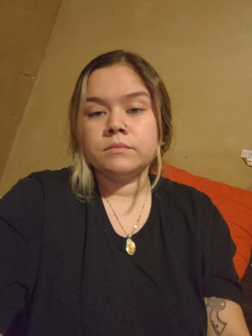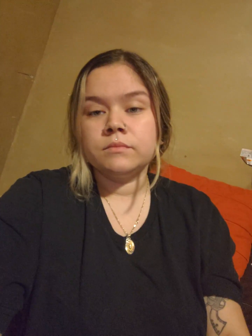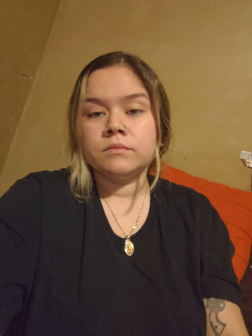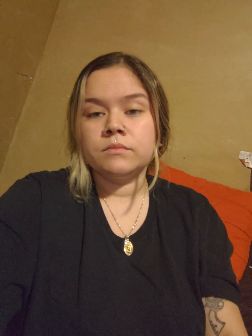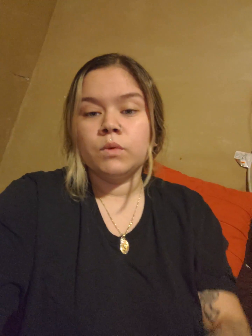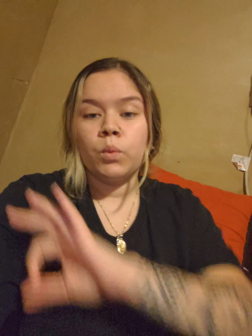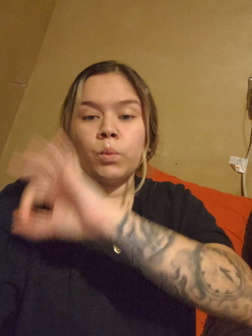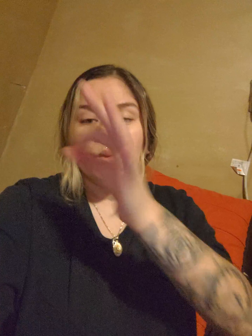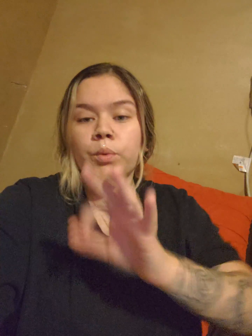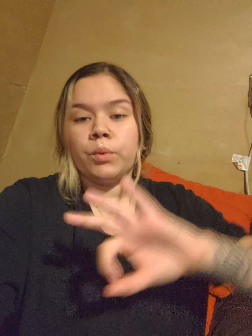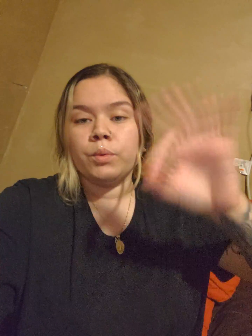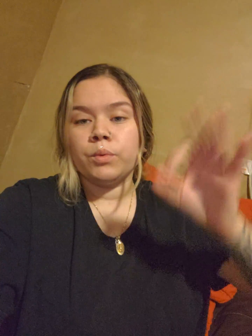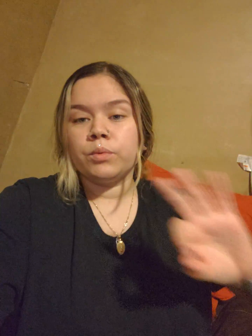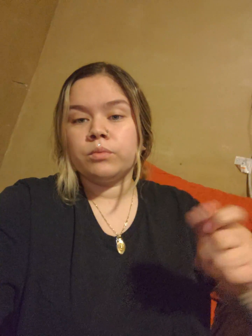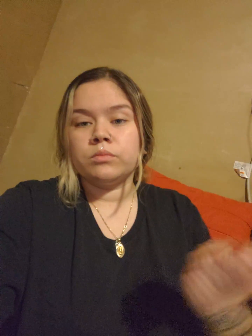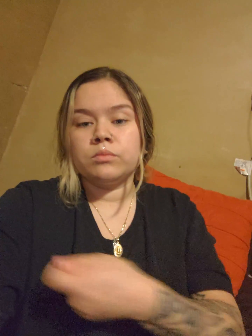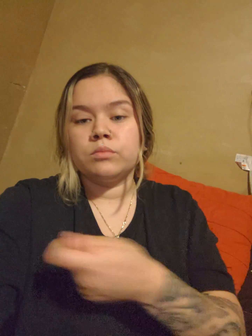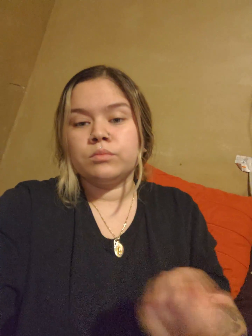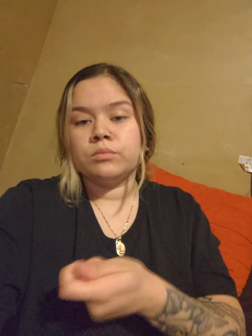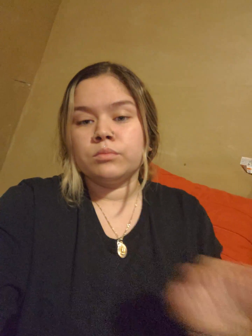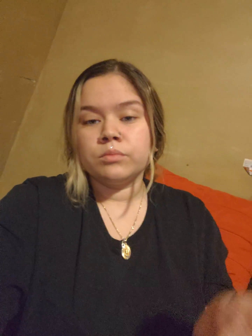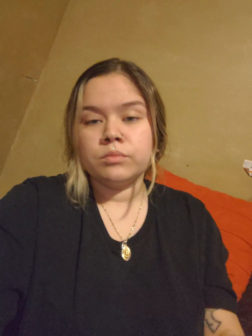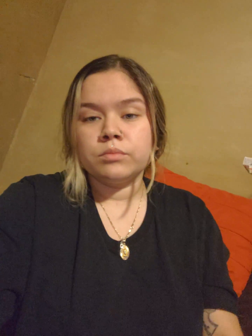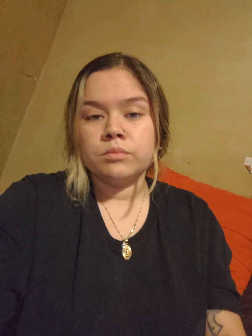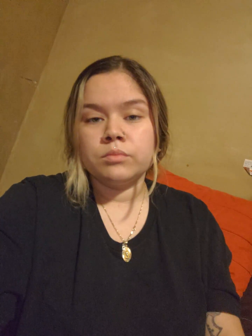hose